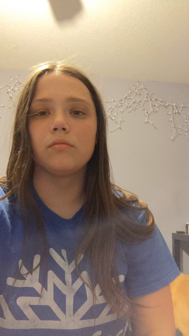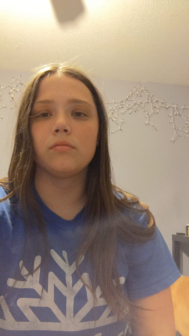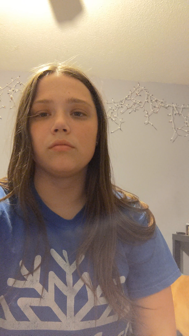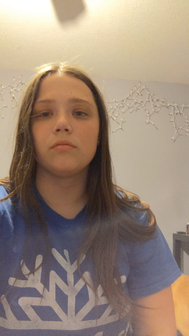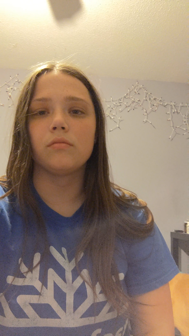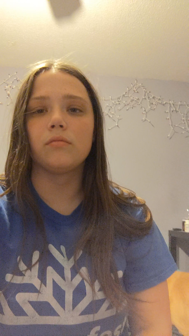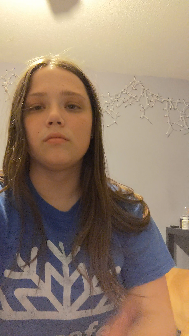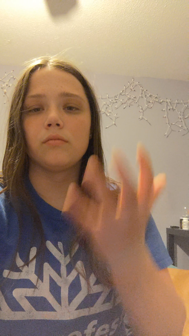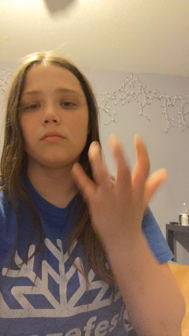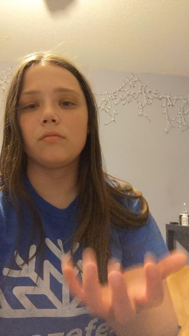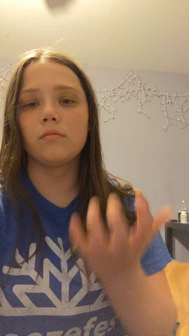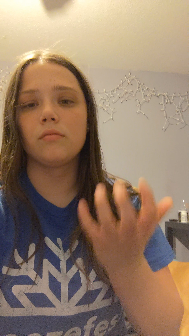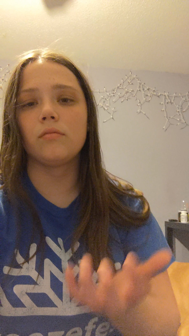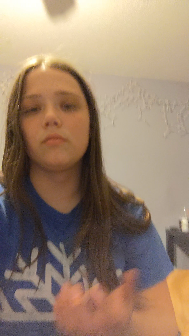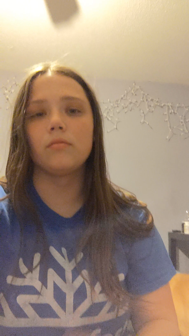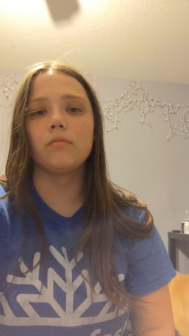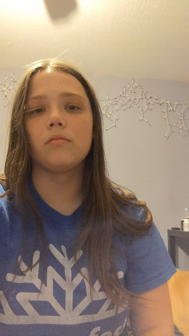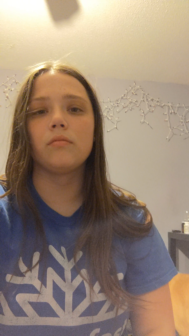heavy